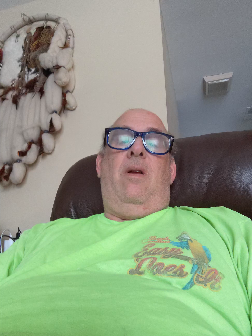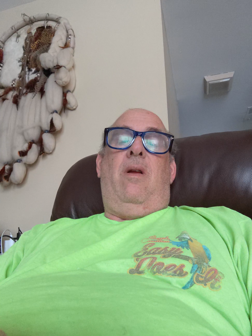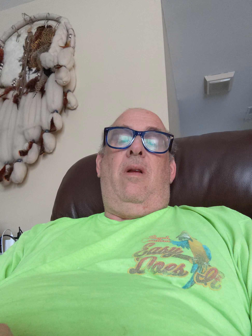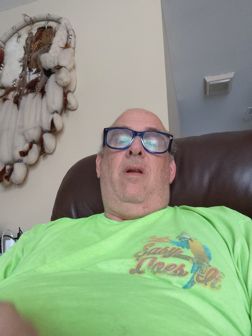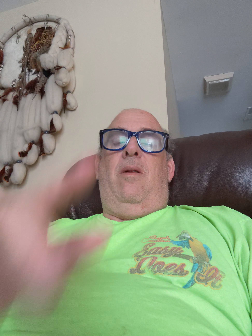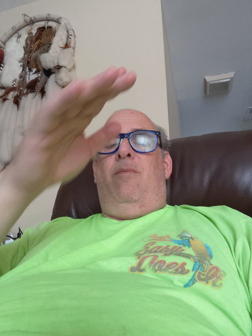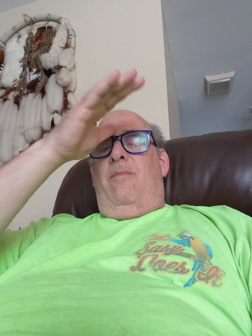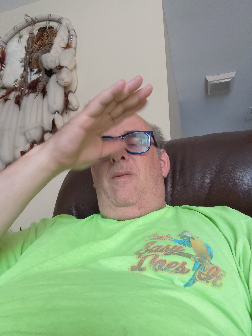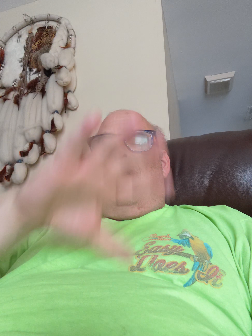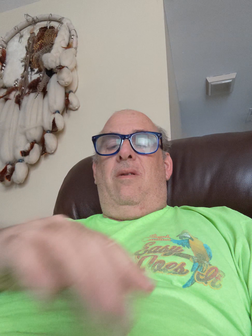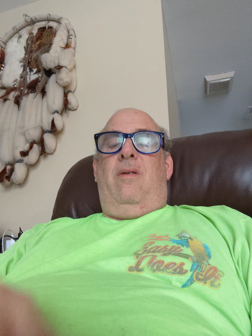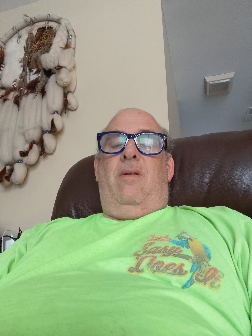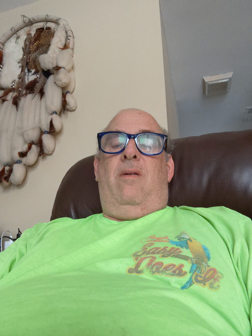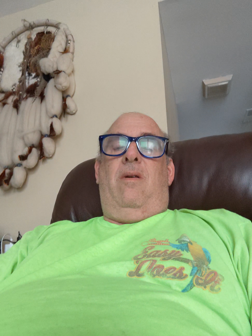man